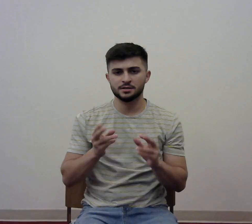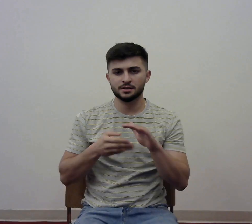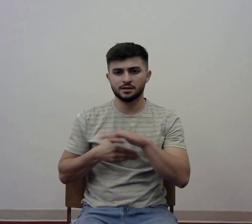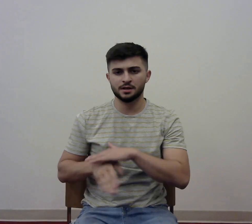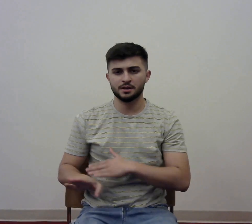gedə